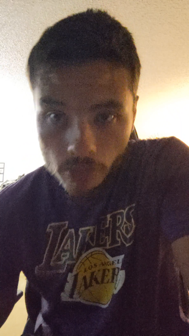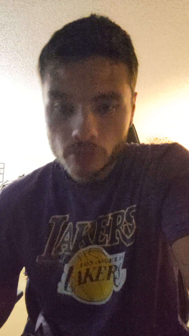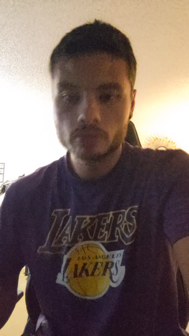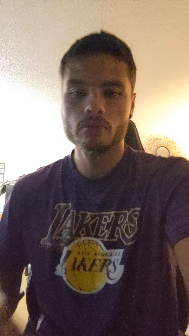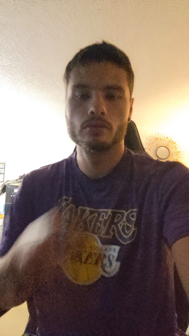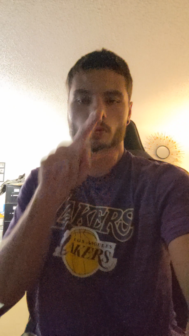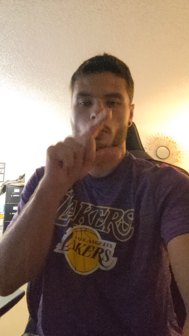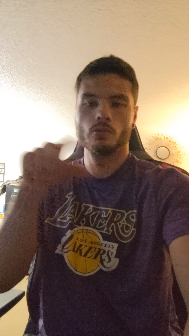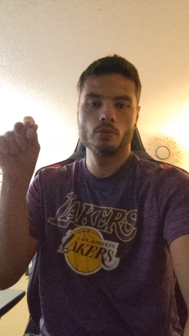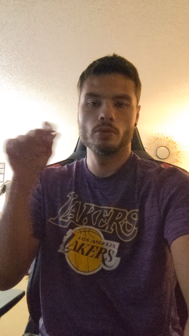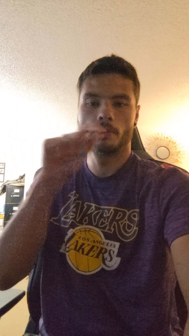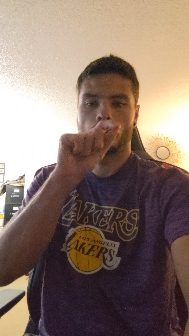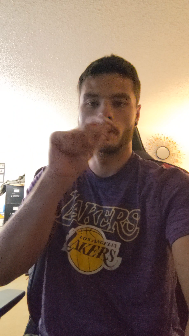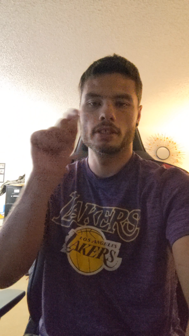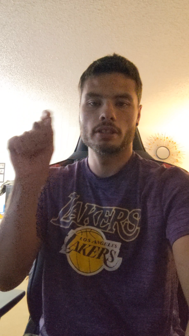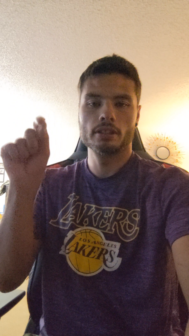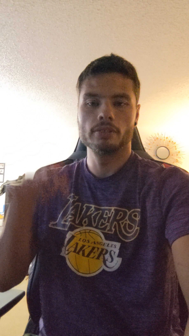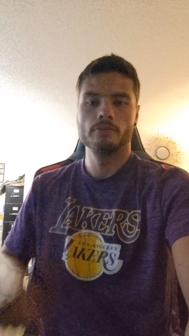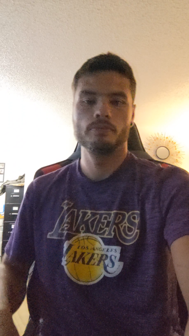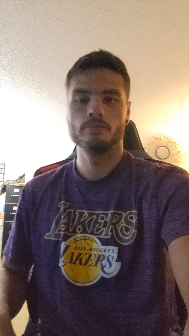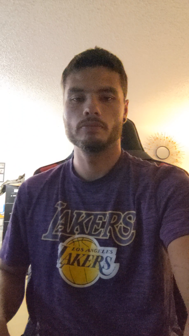peas